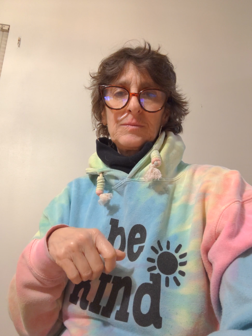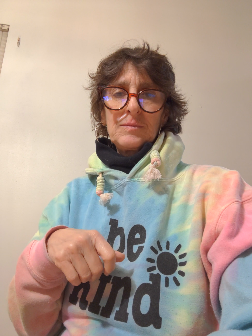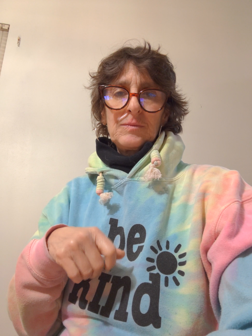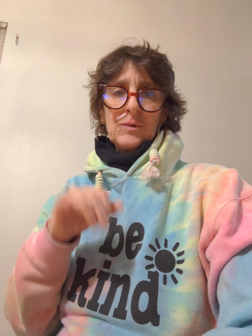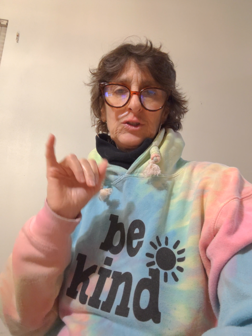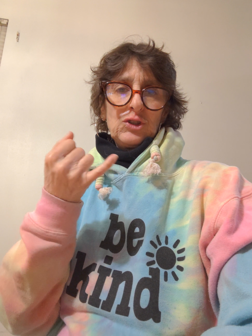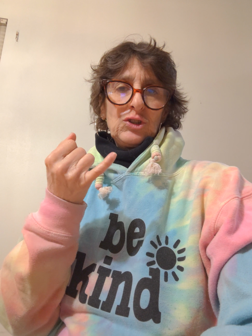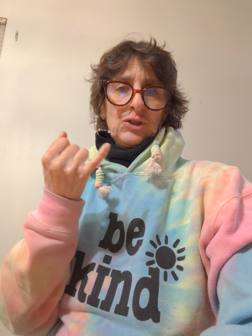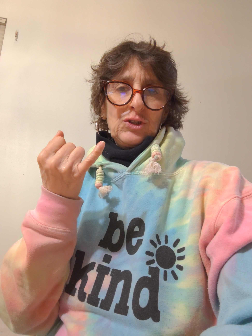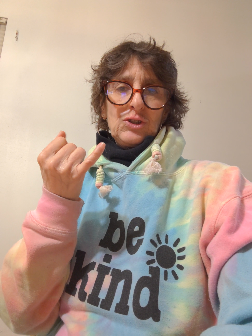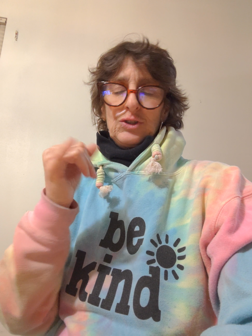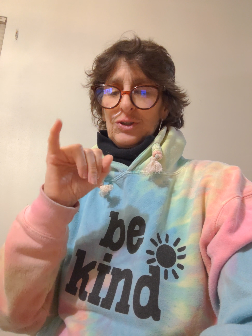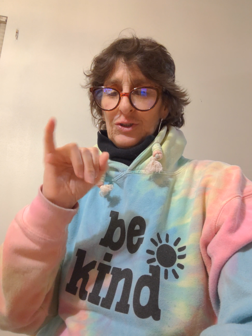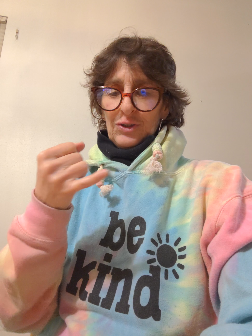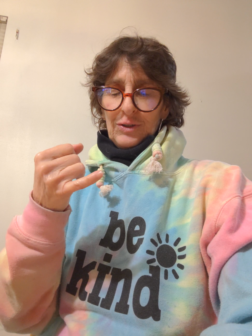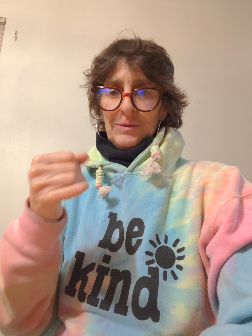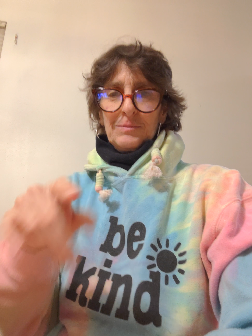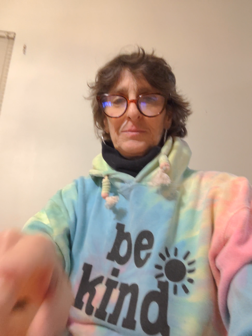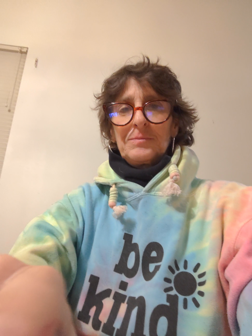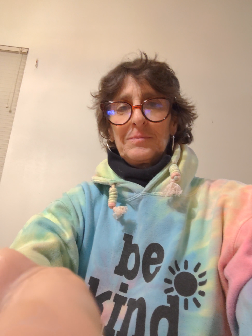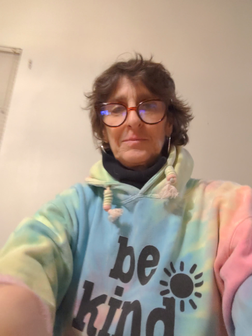jeans